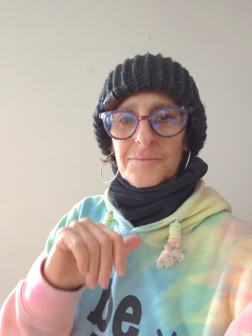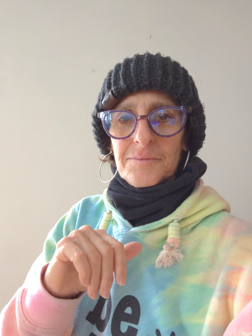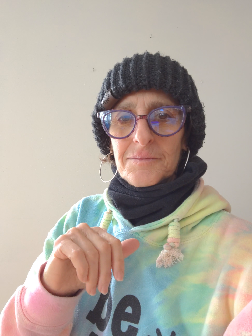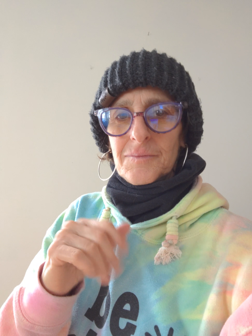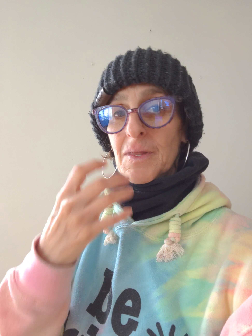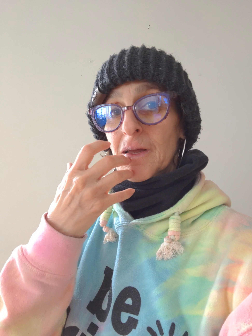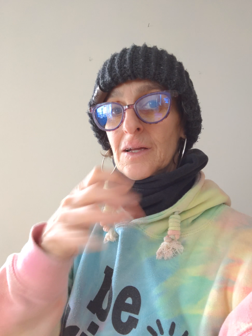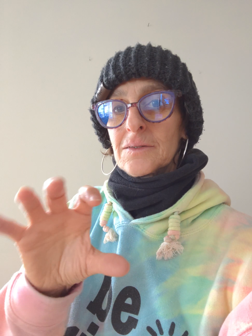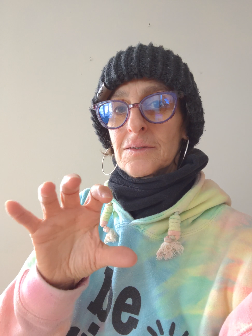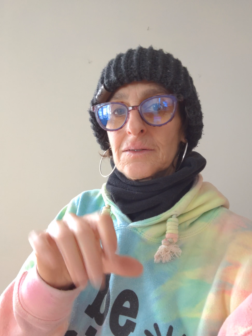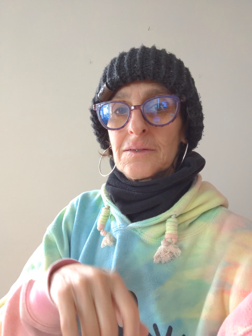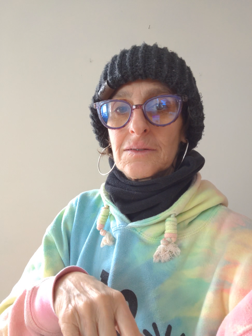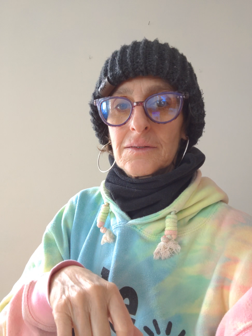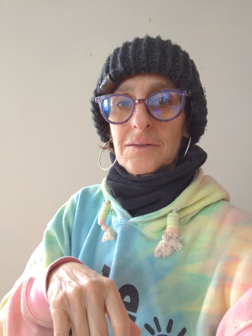hot